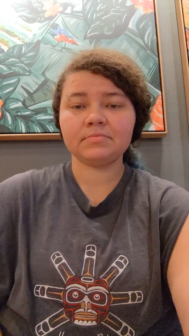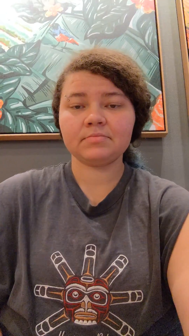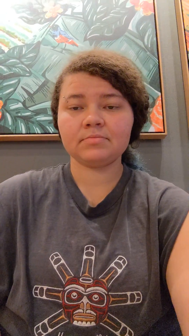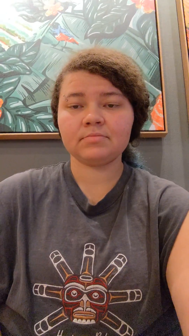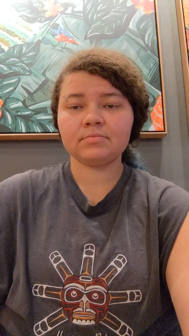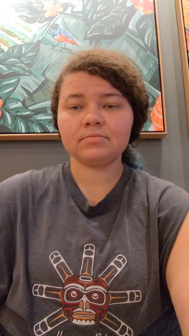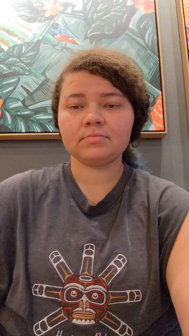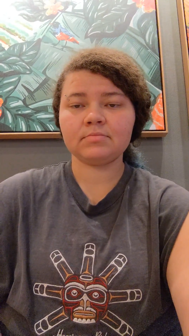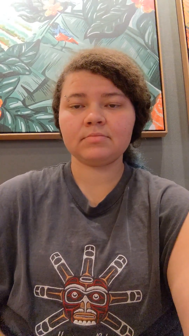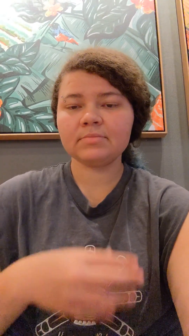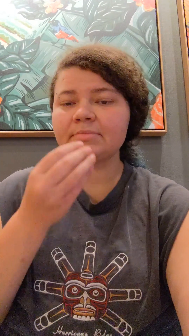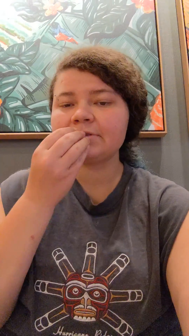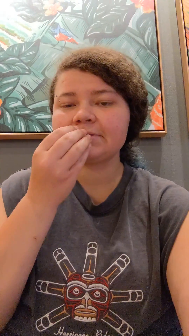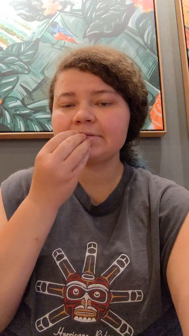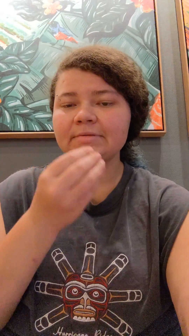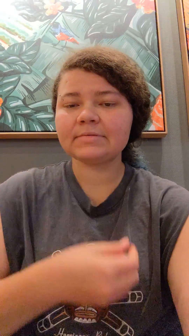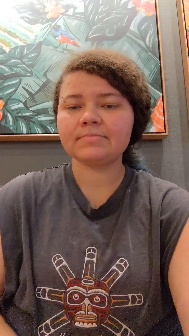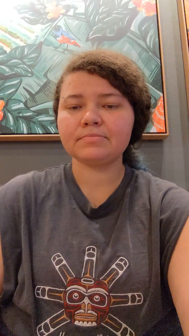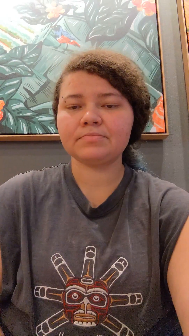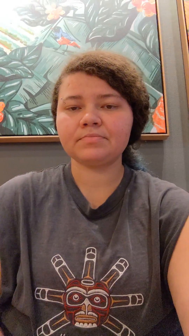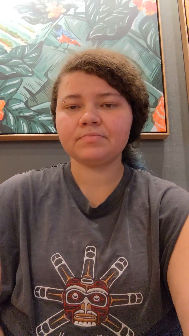eat